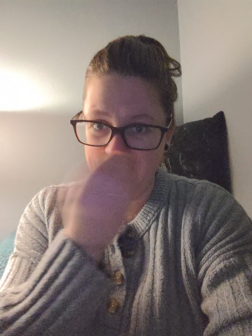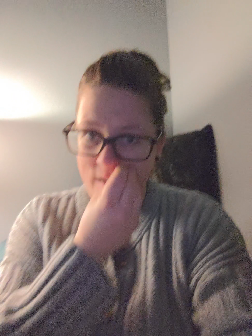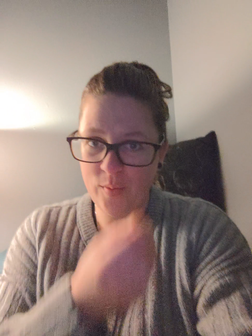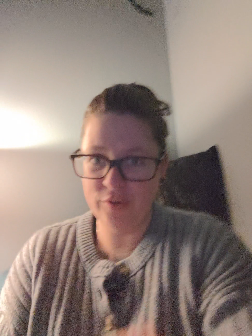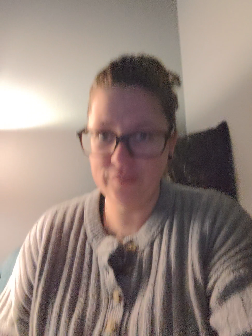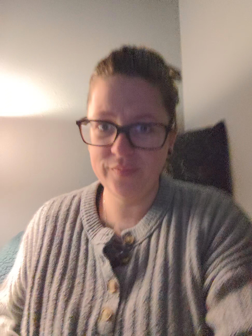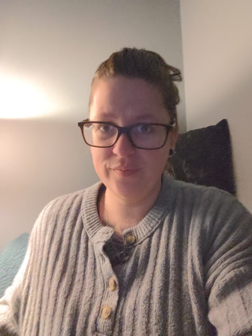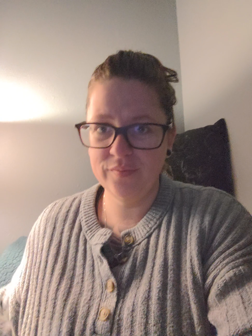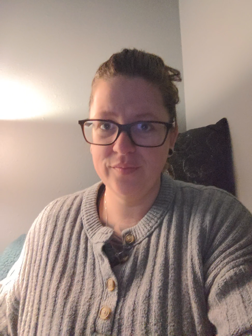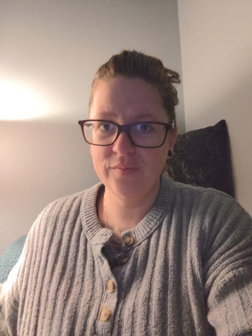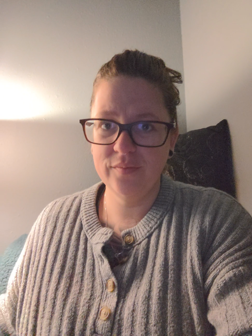flower